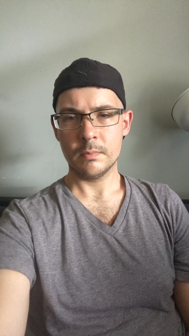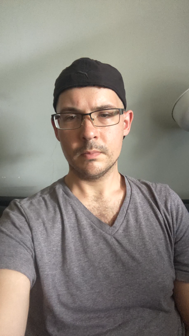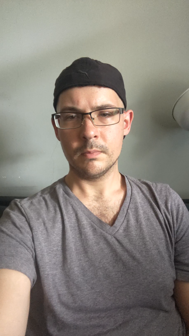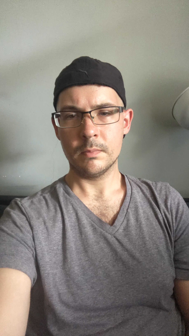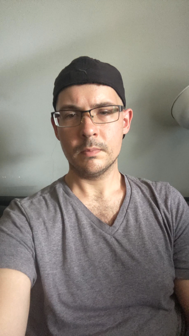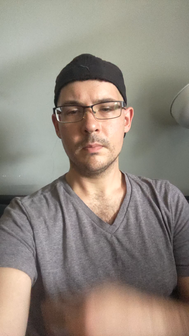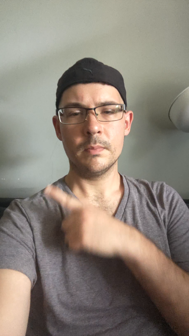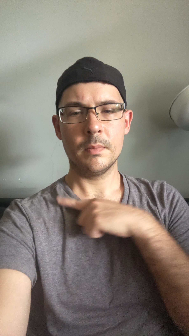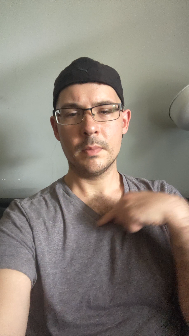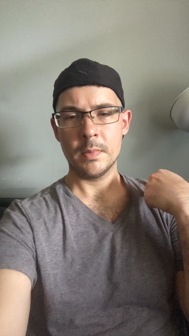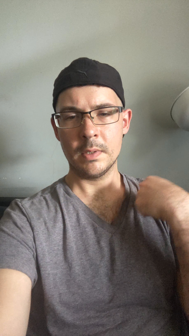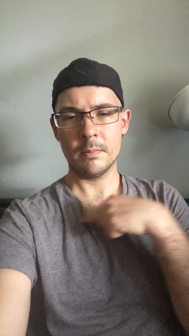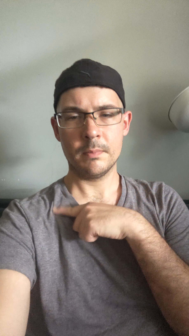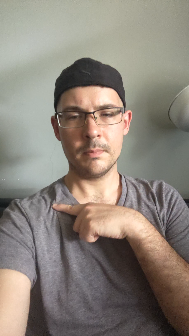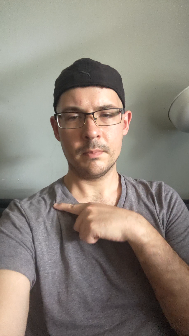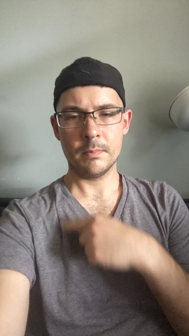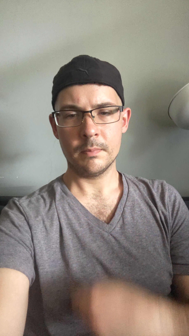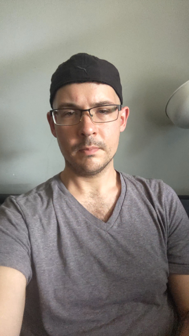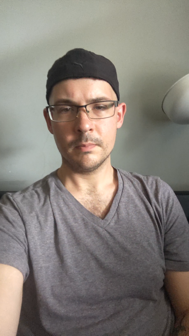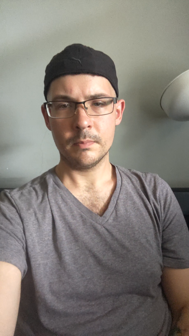bib